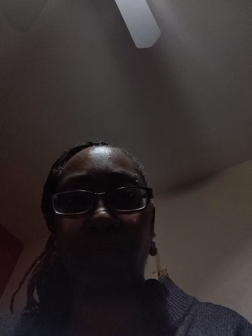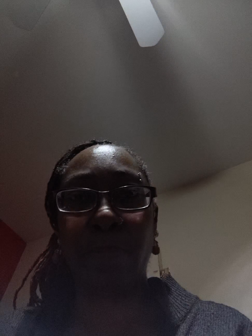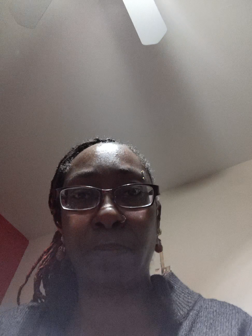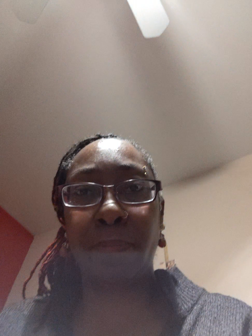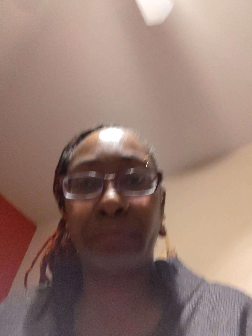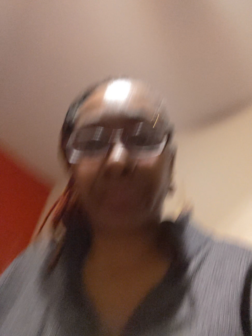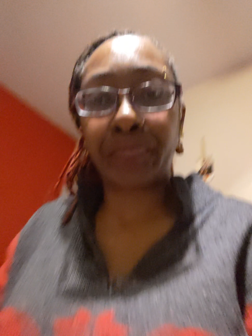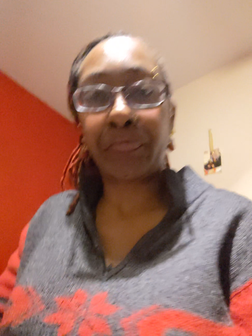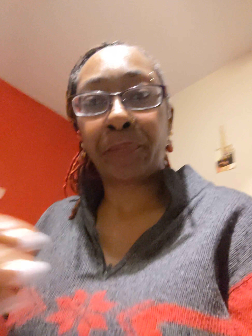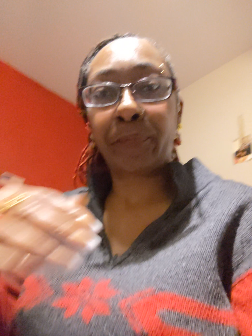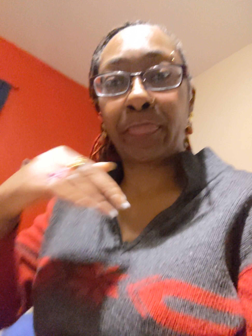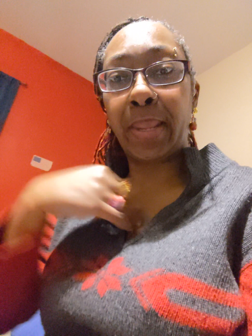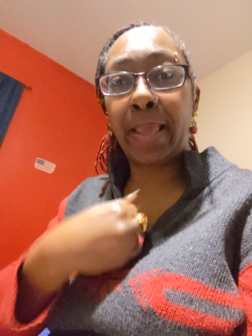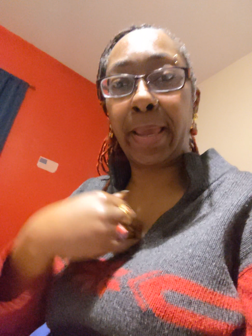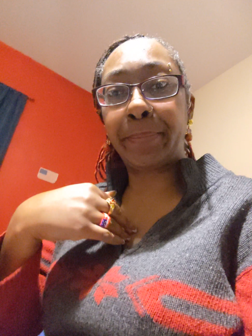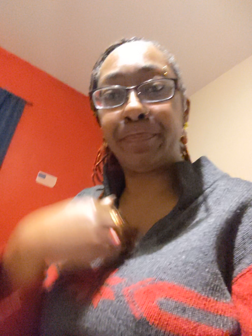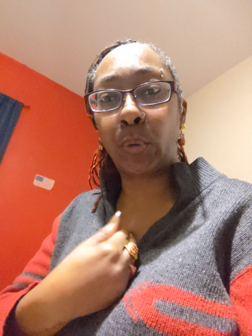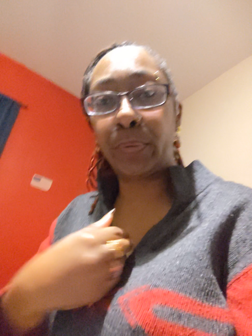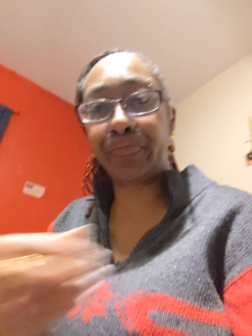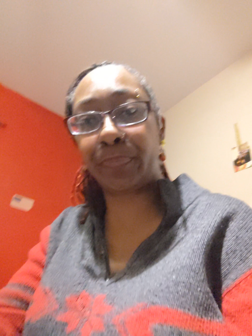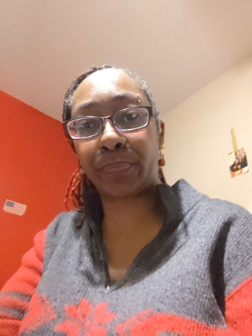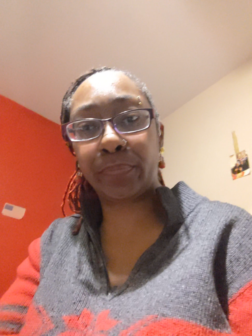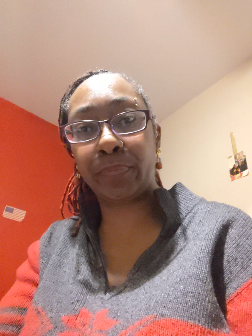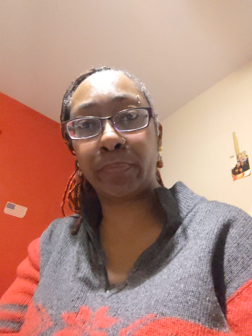animal